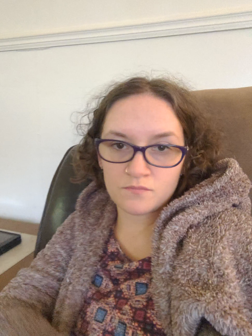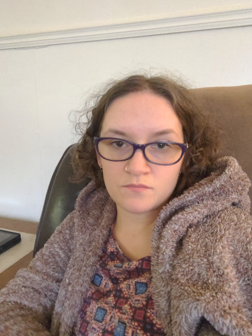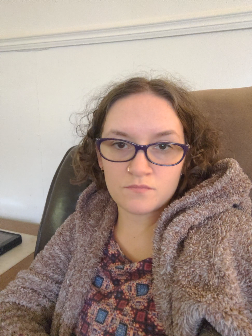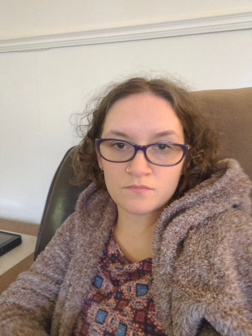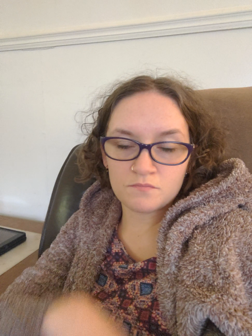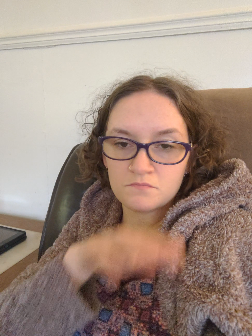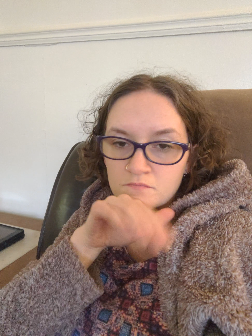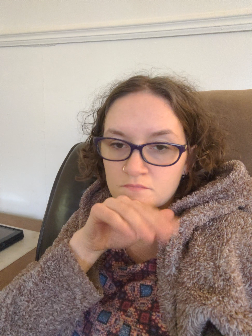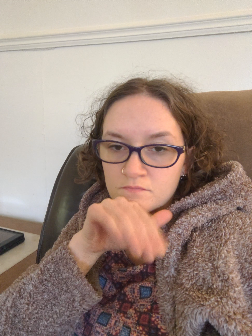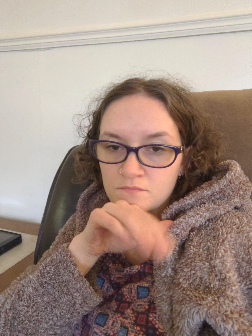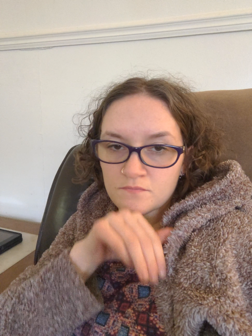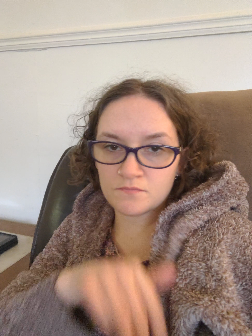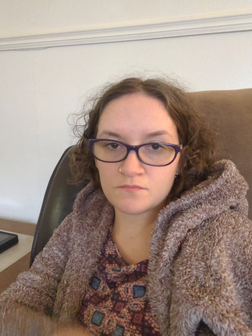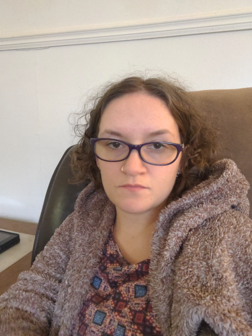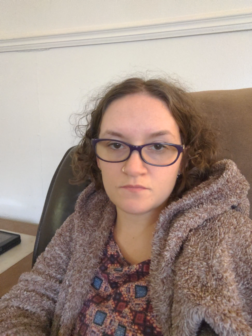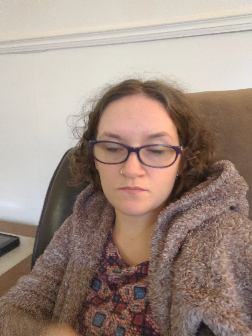pig